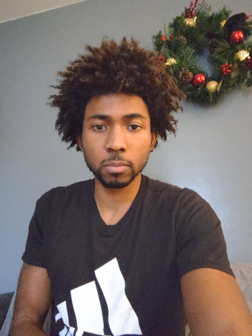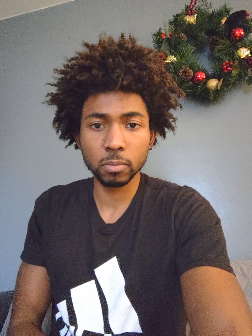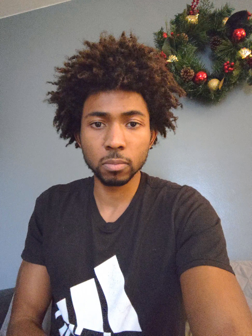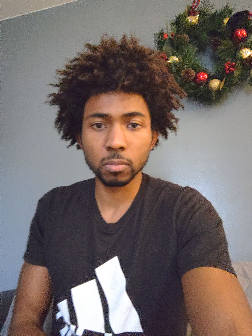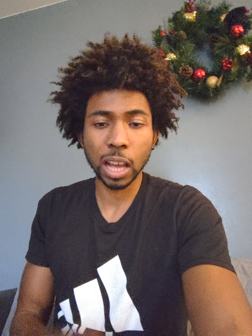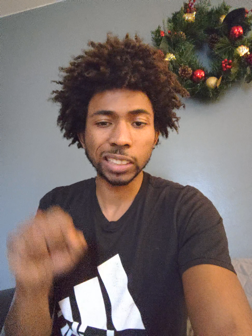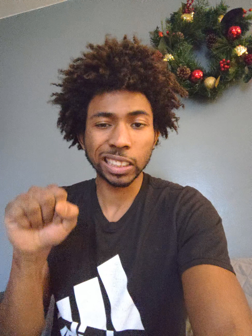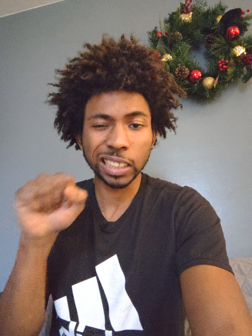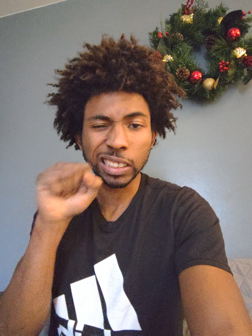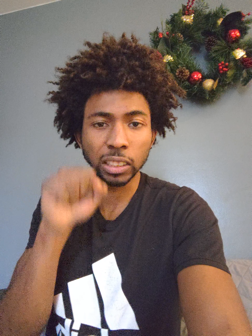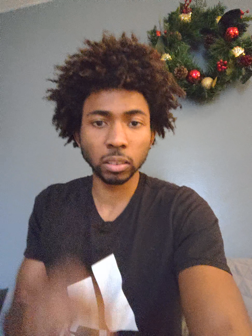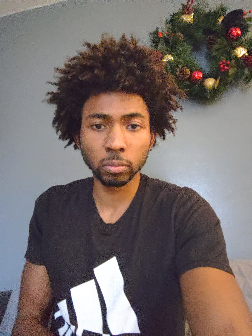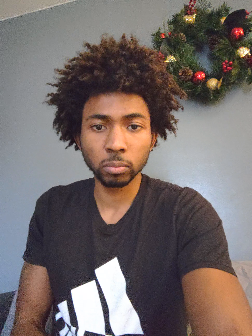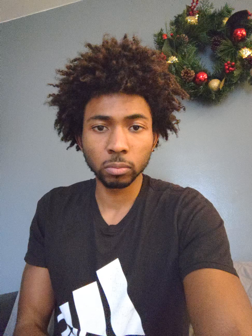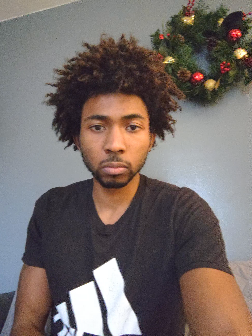carrot